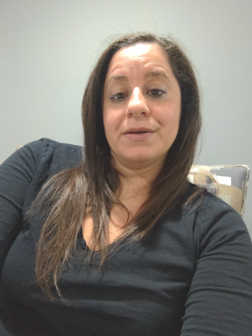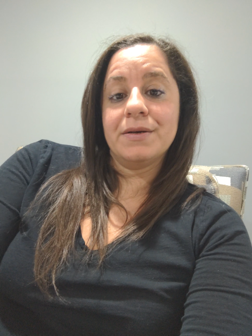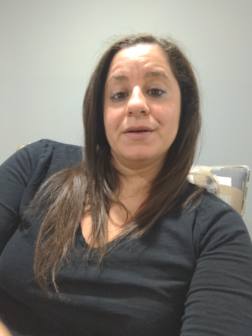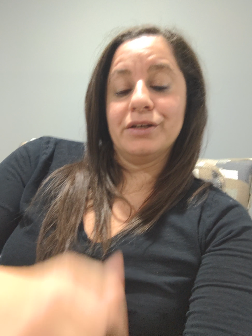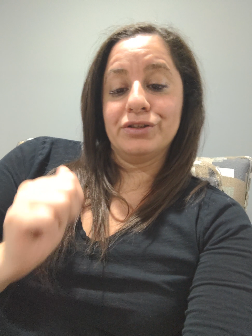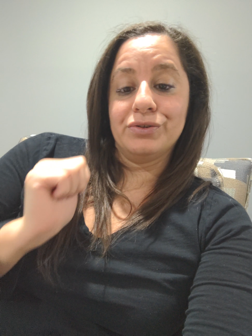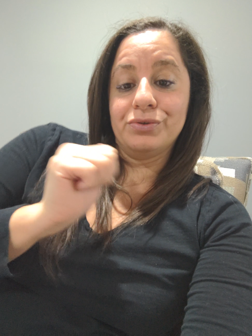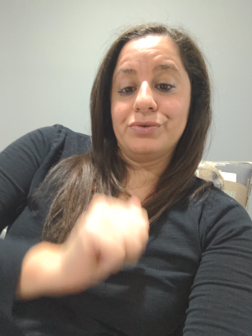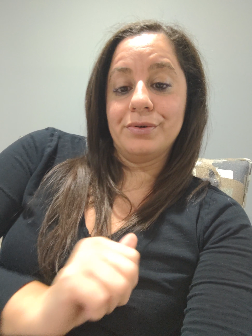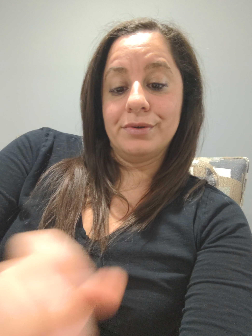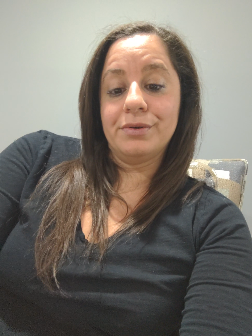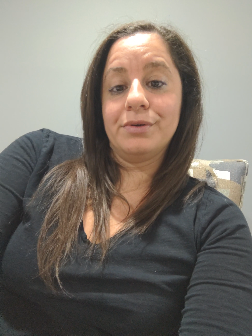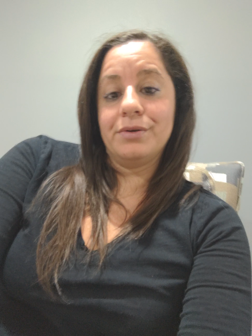jacket